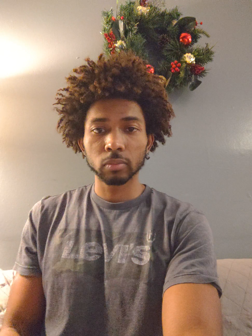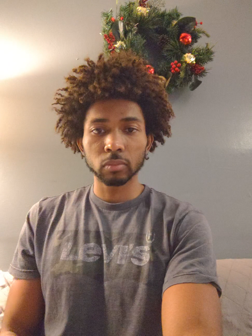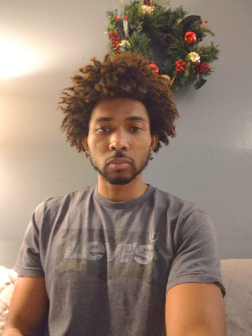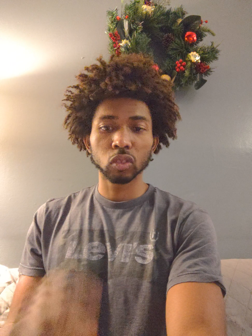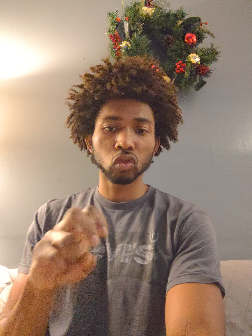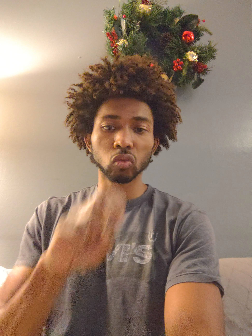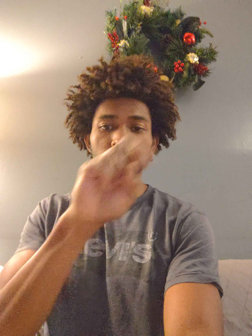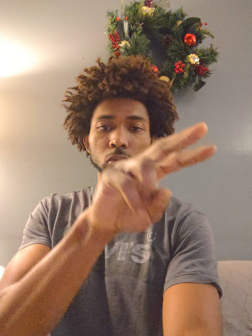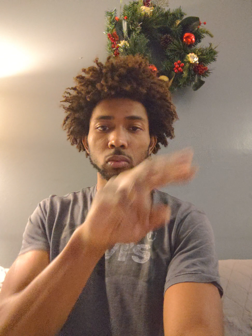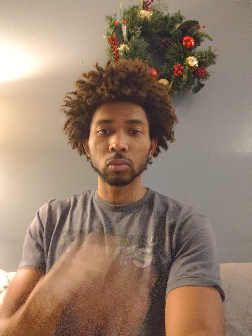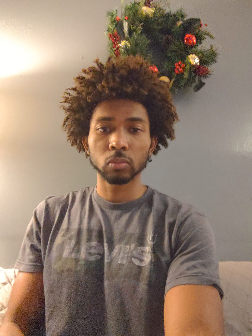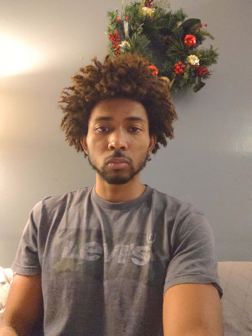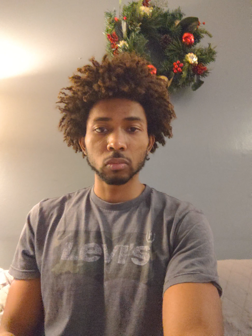jump